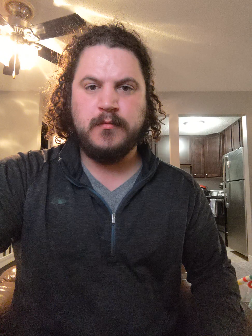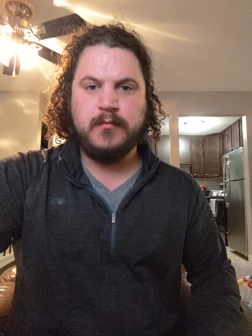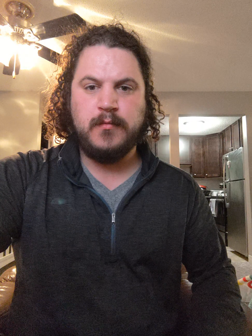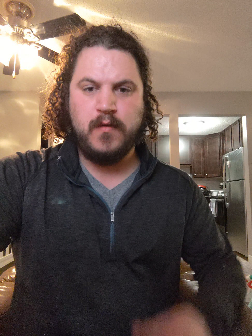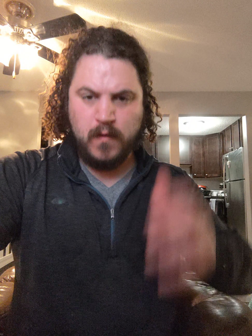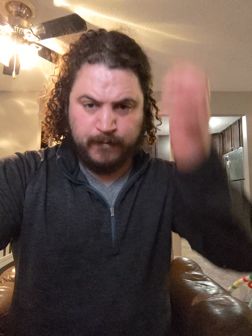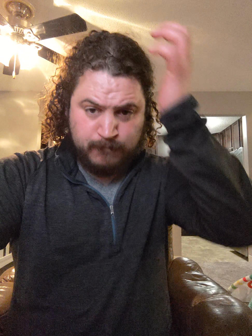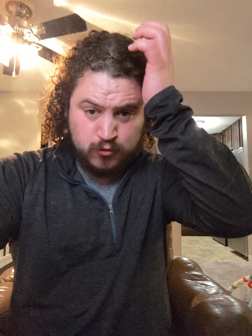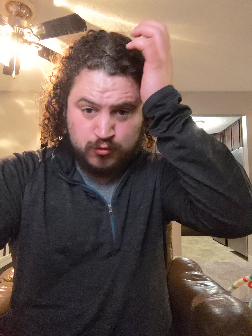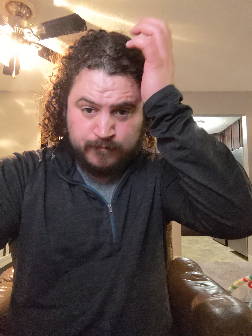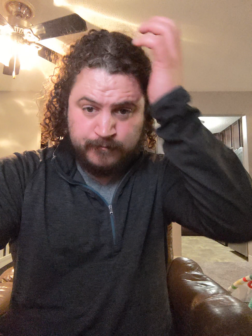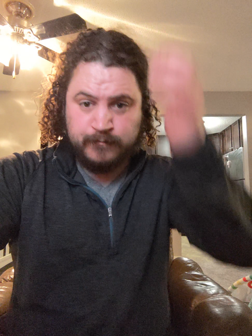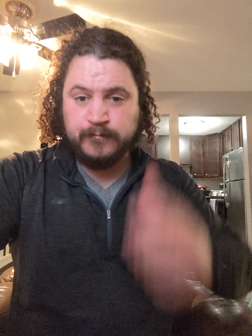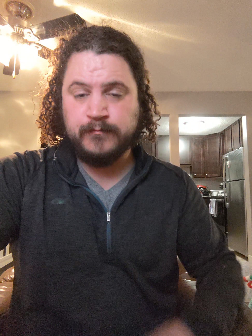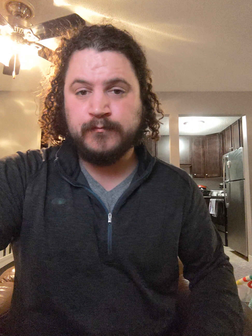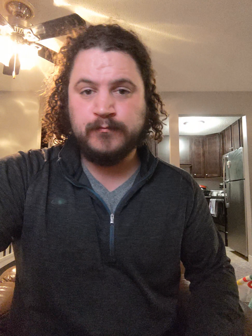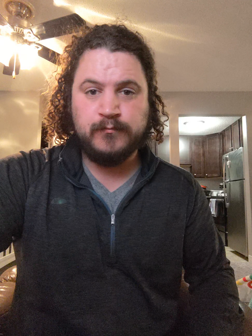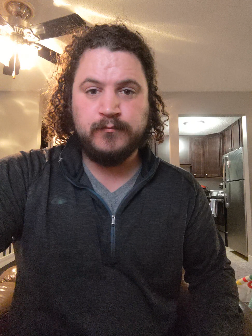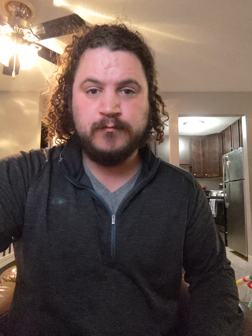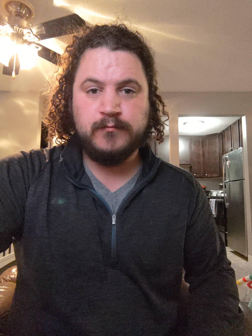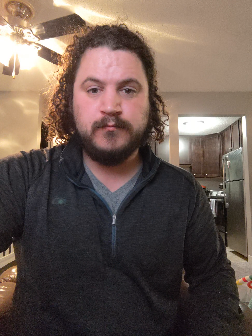garbage